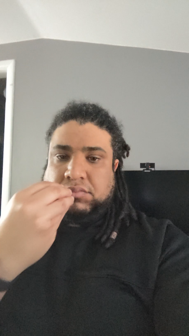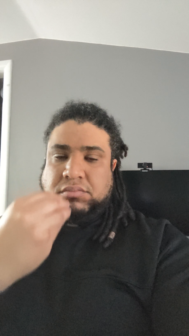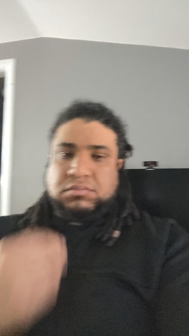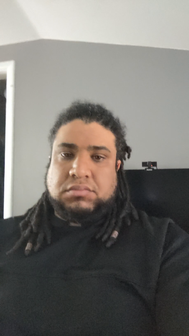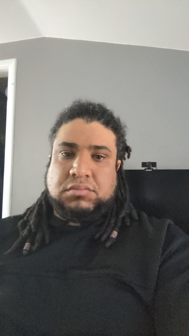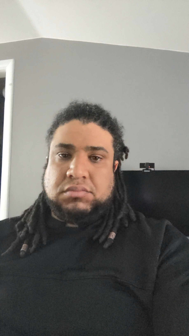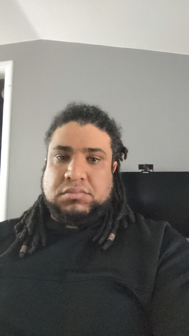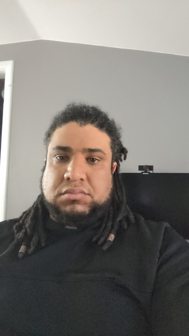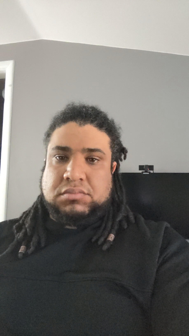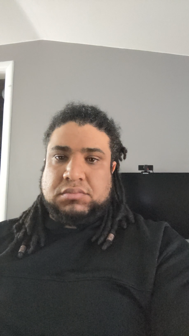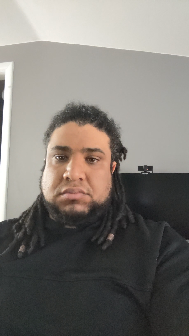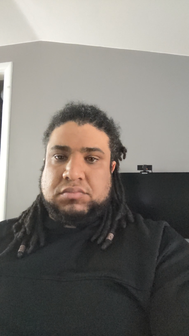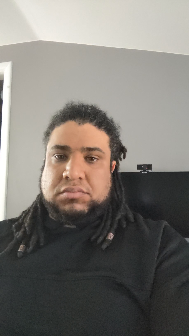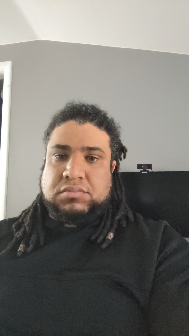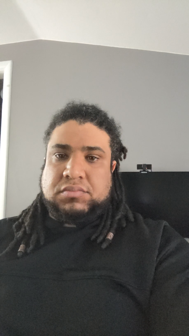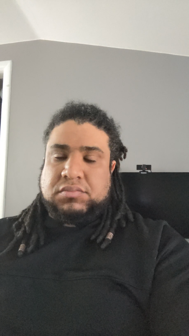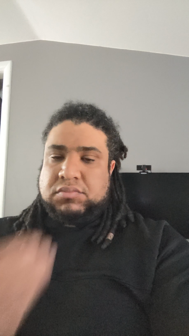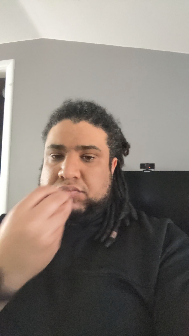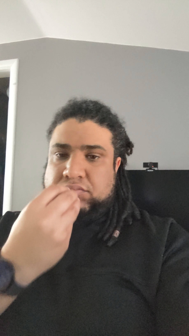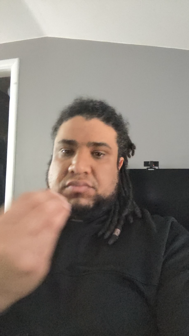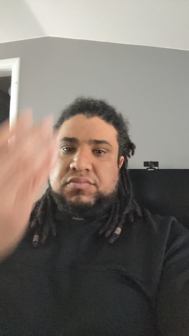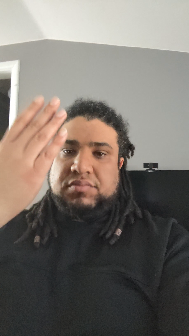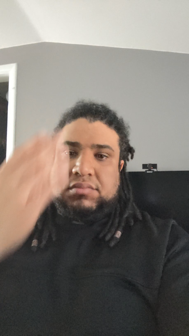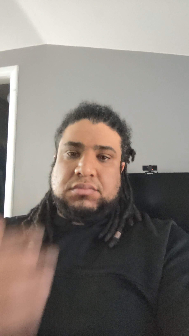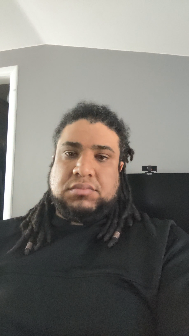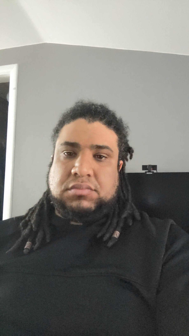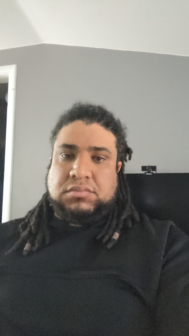breakfast